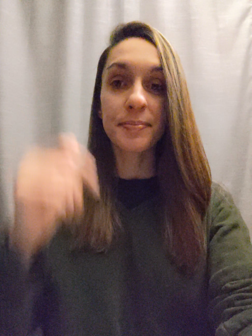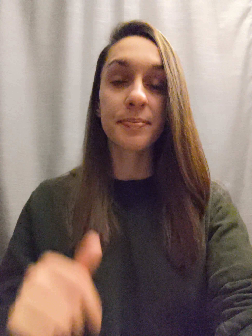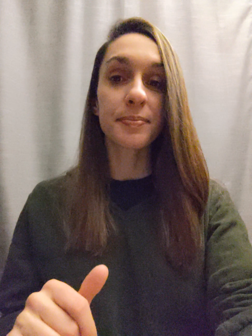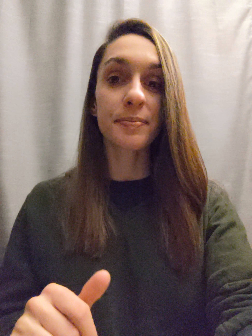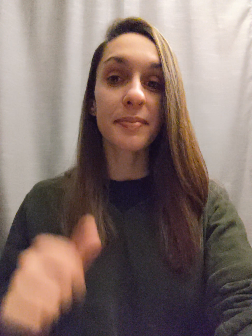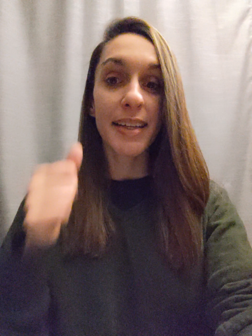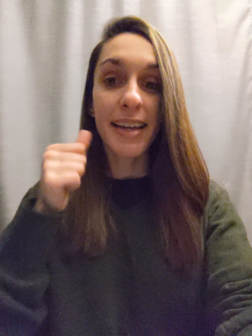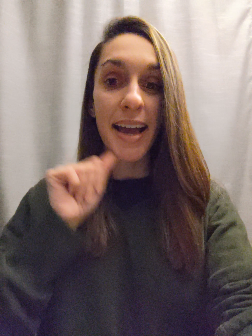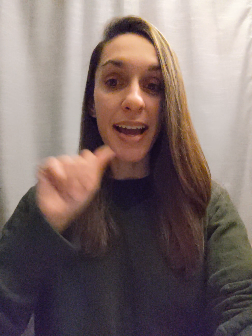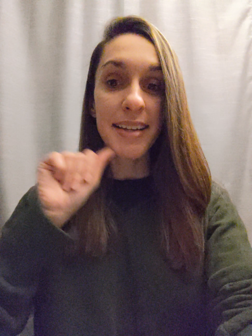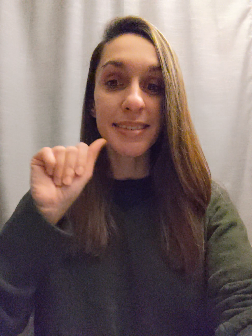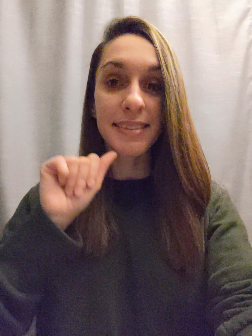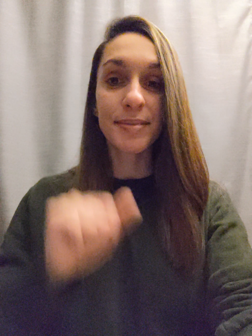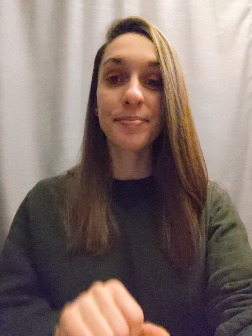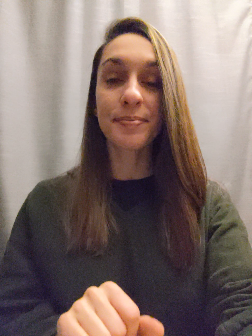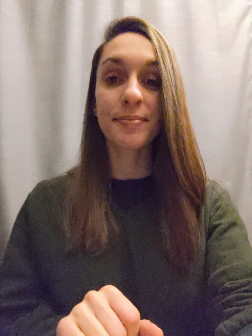aunt